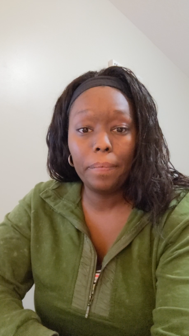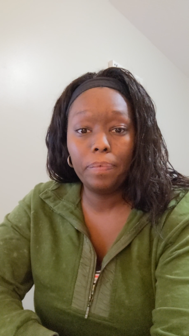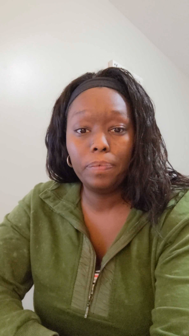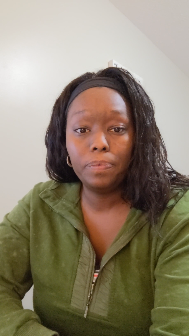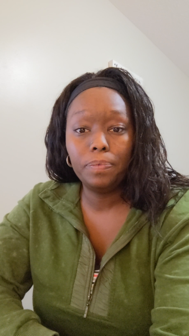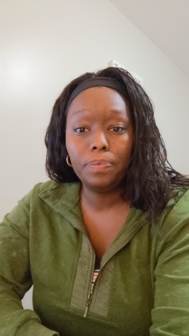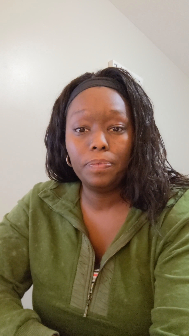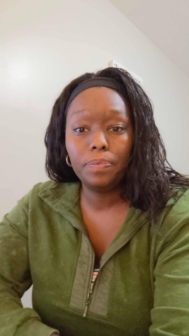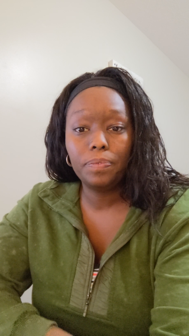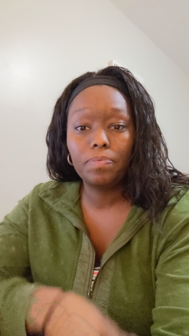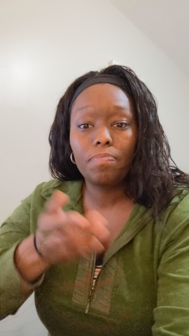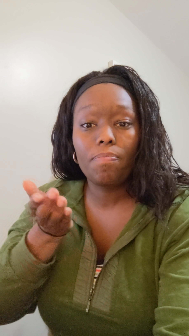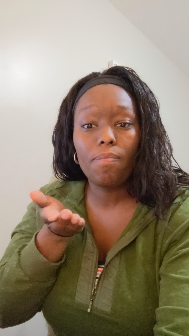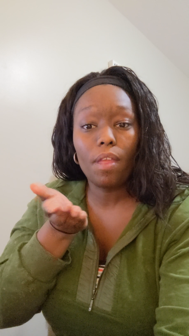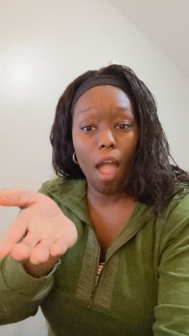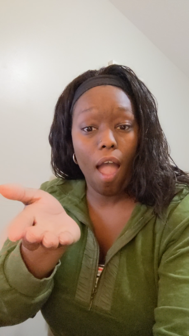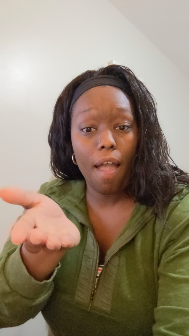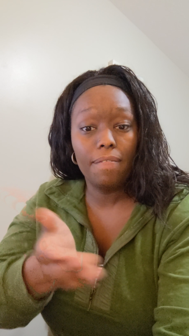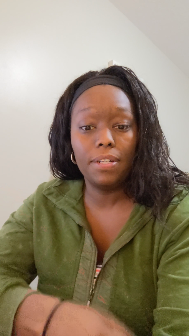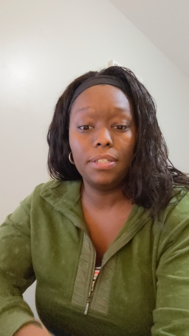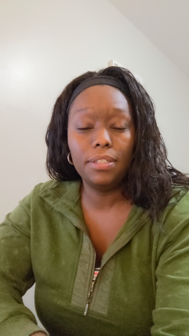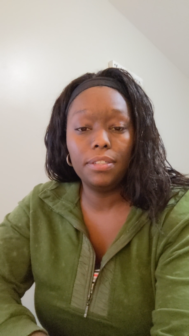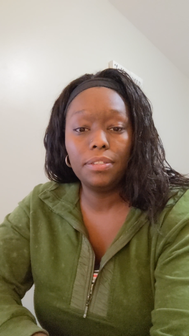oven